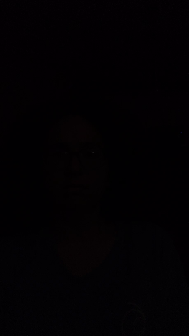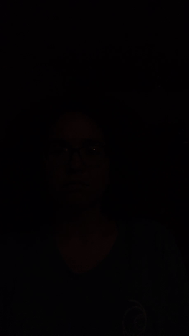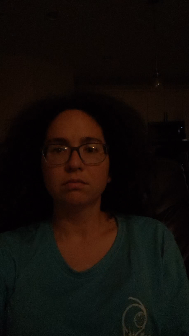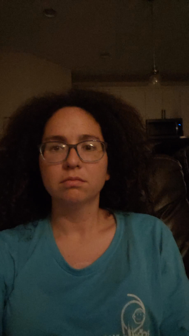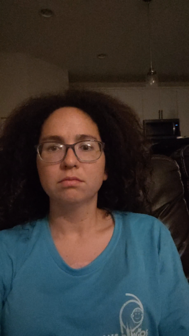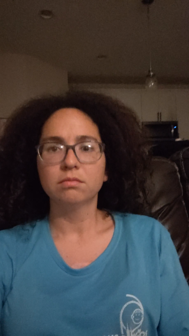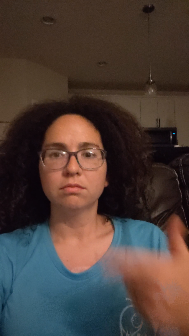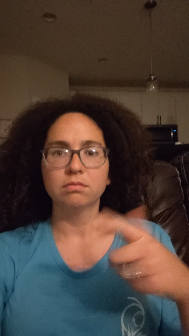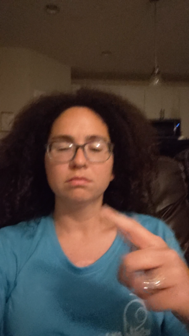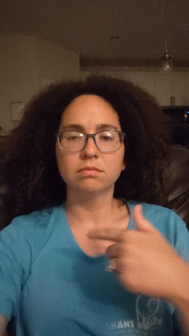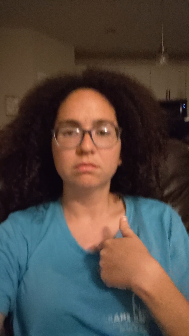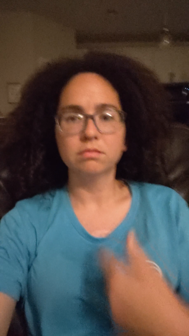let me